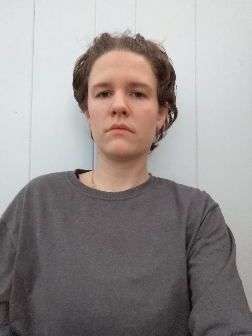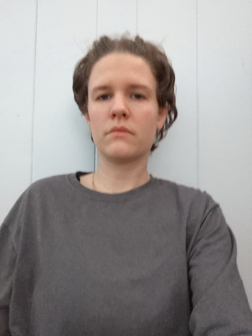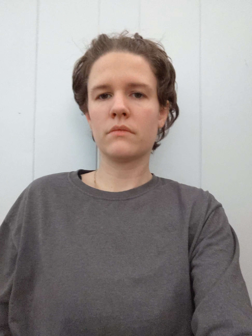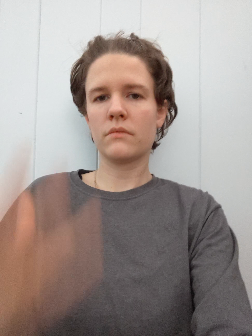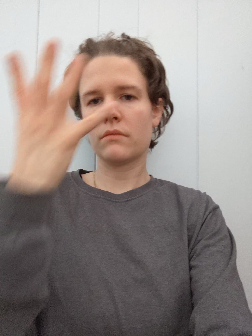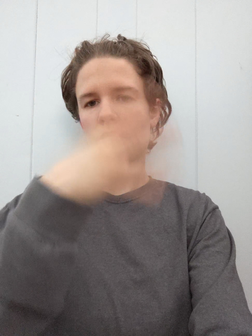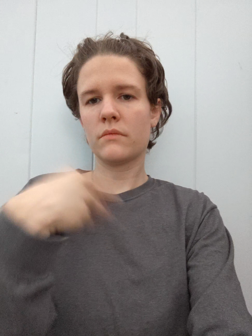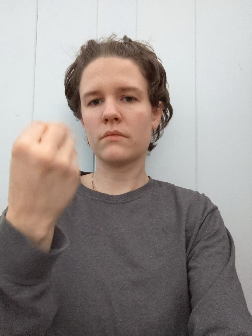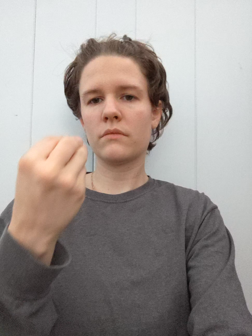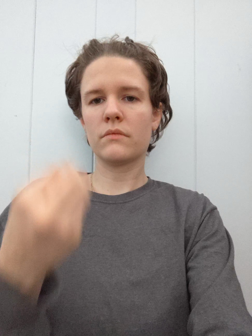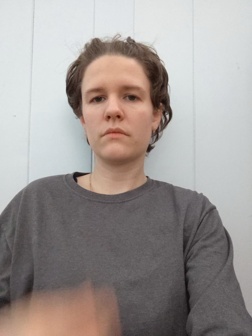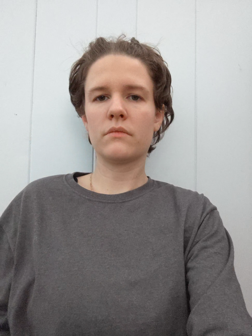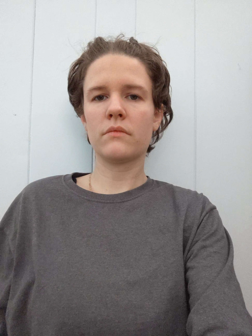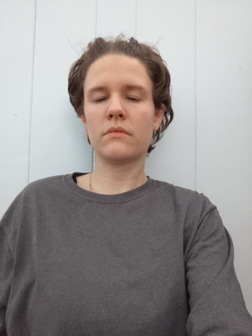pretty